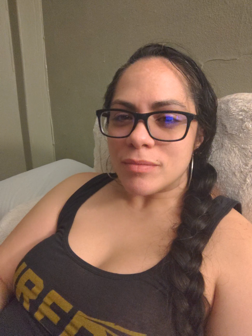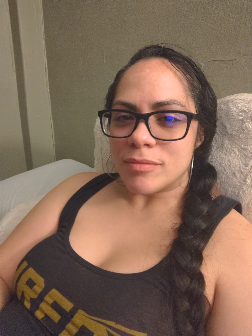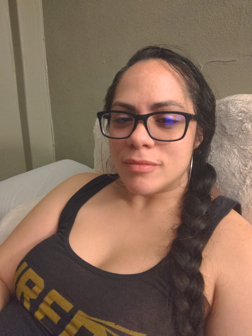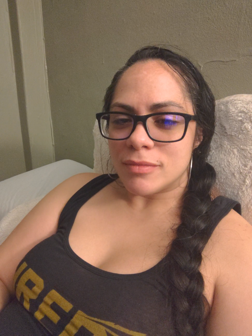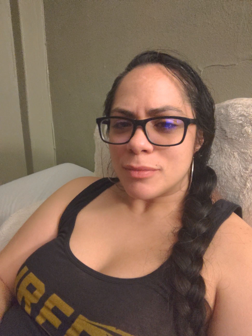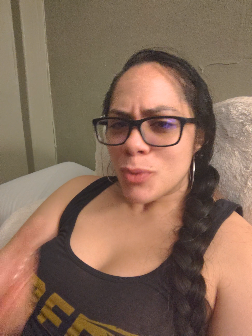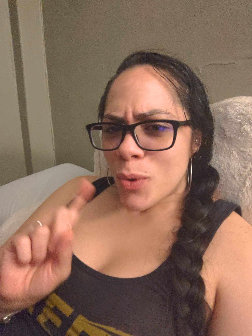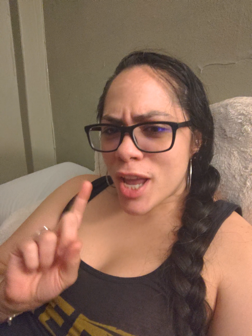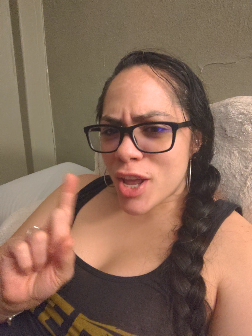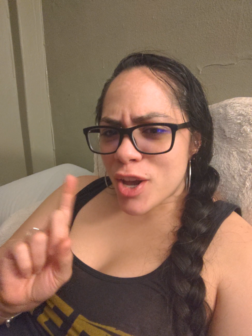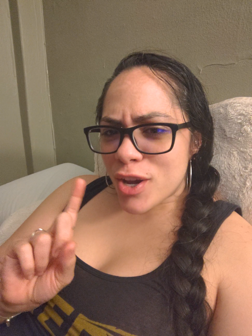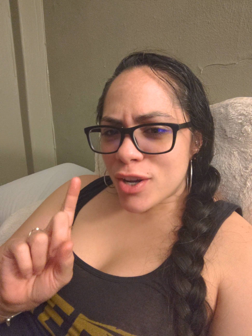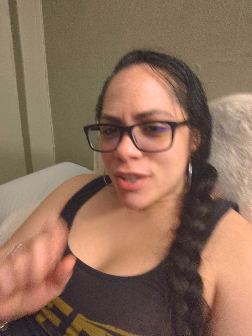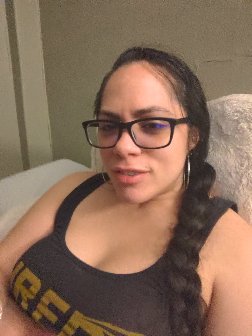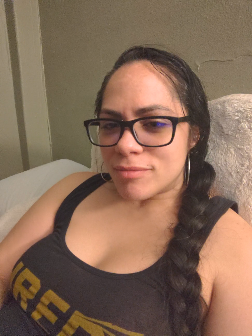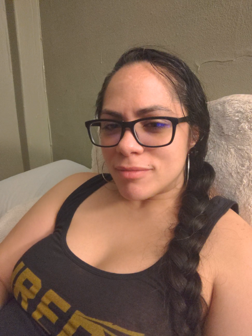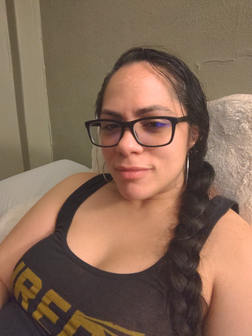where